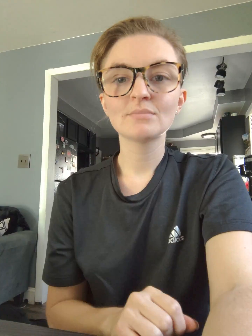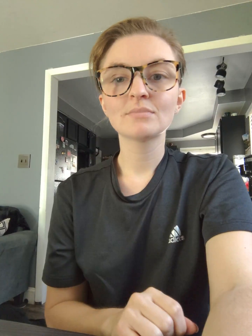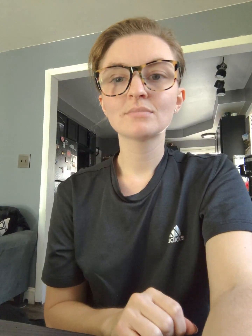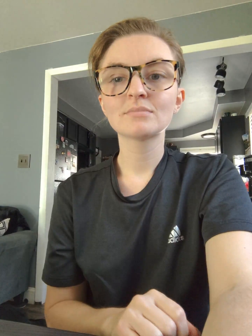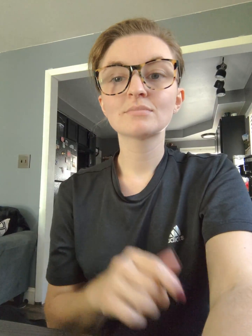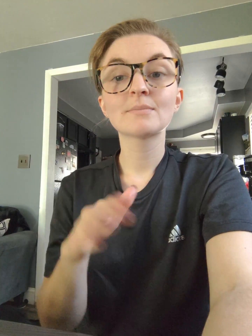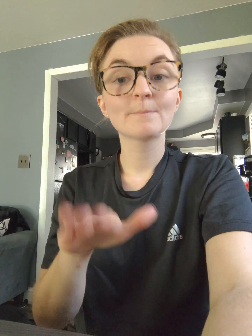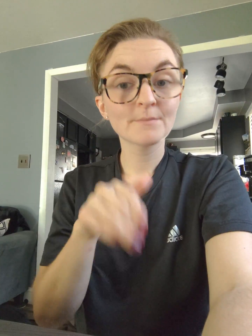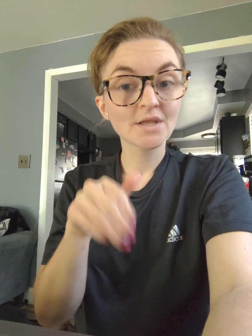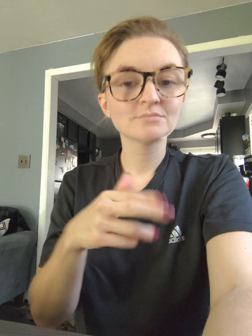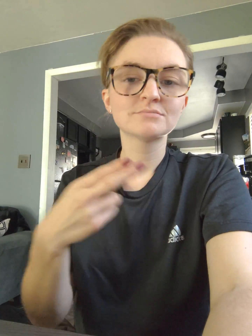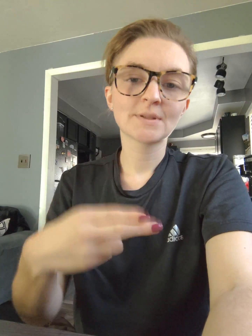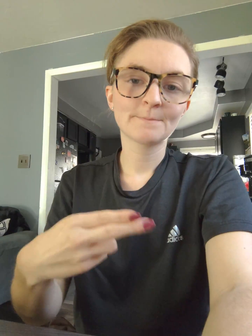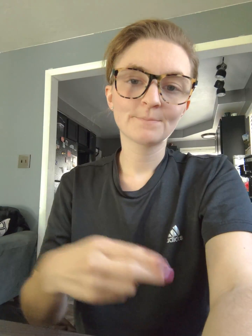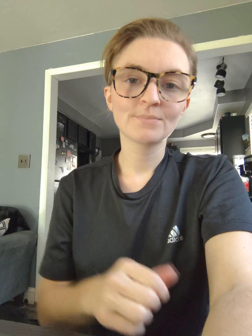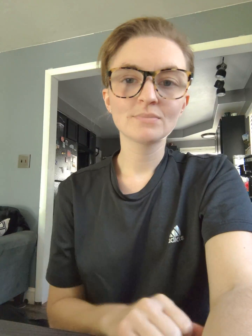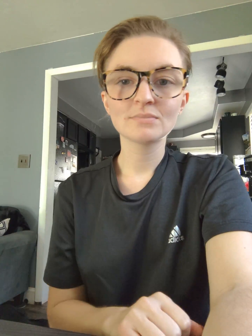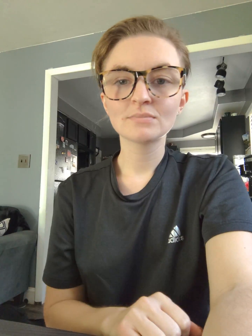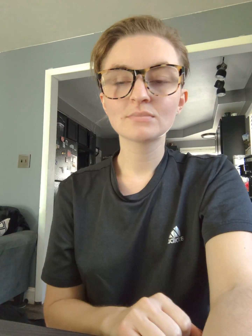pet's name